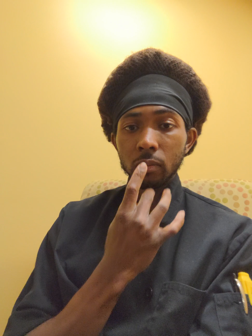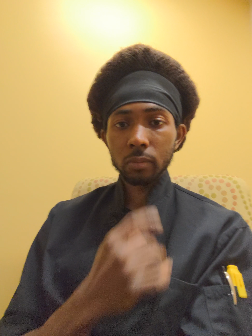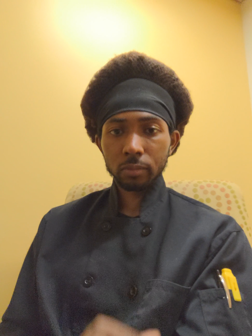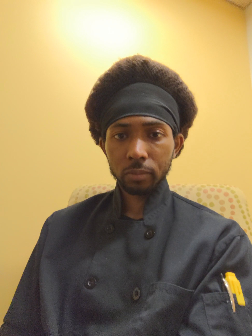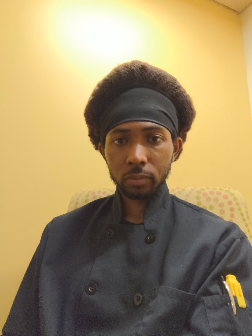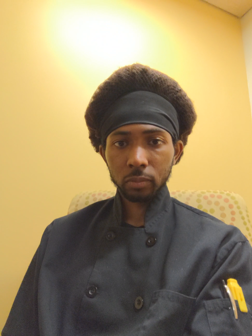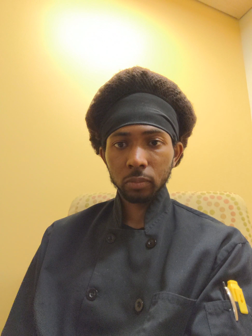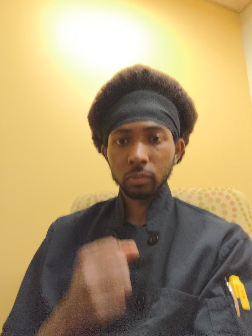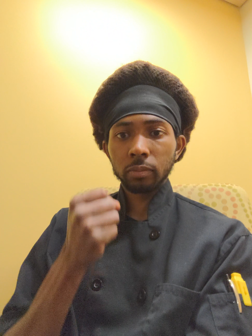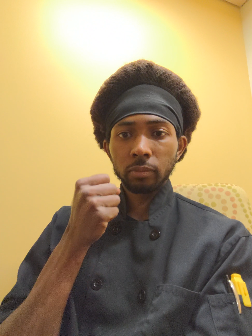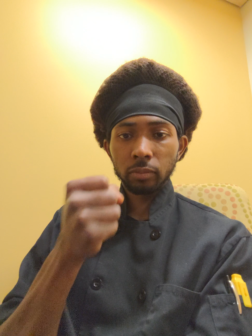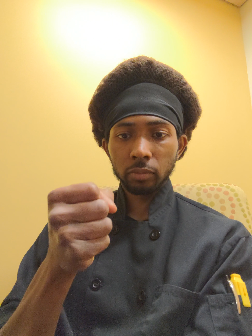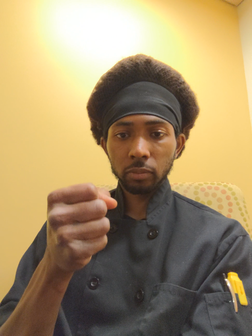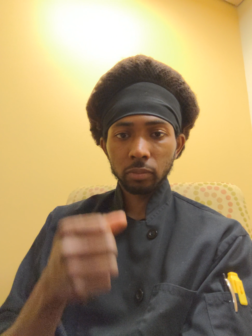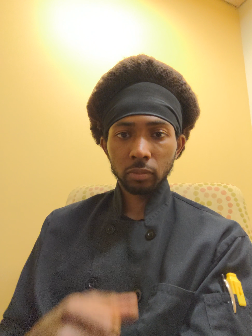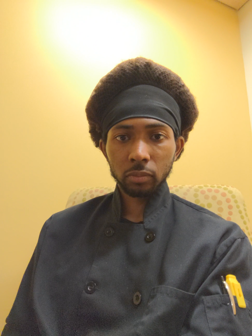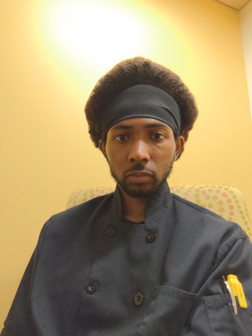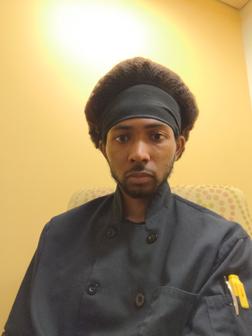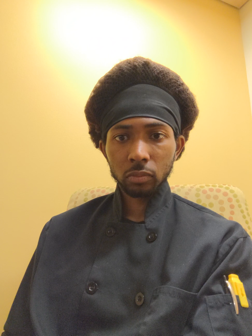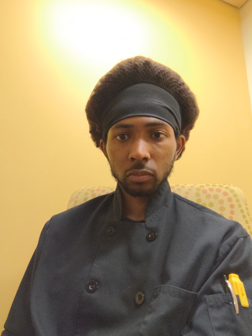hit